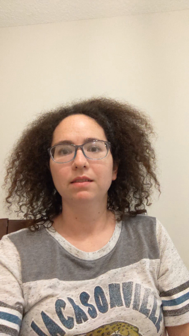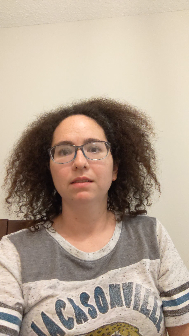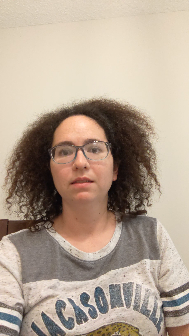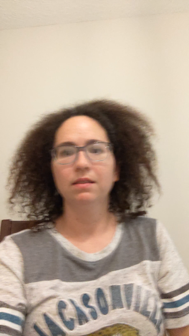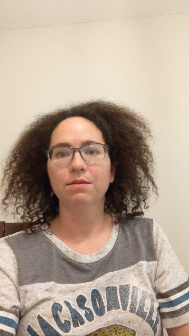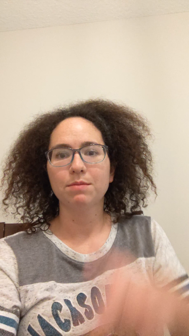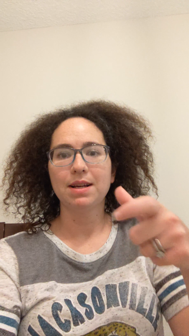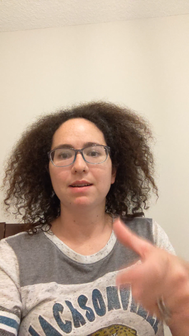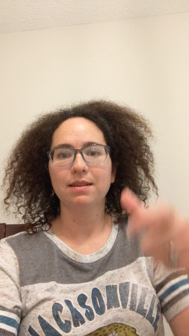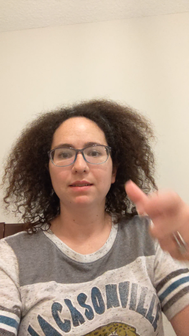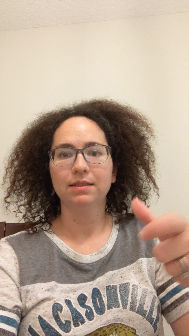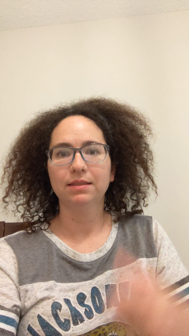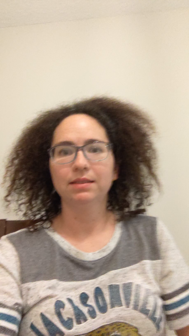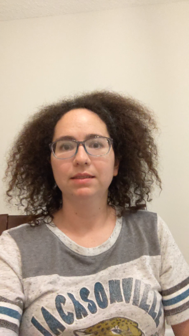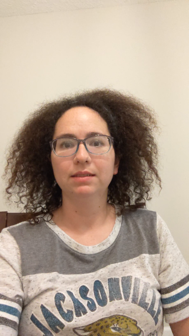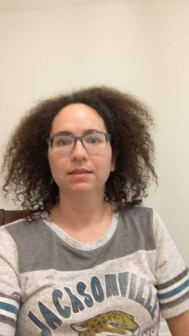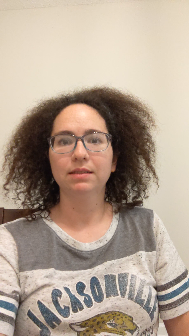plate